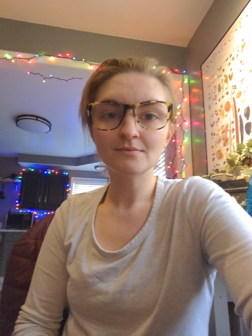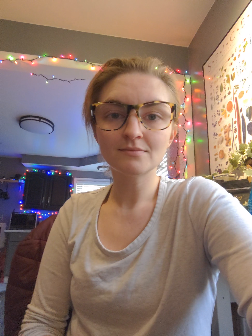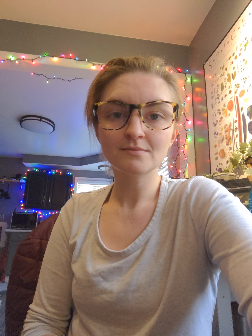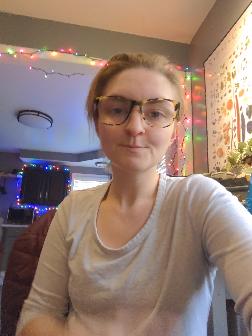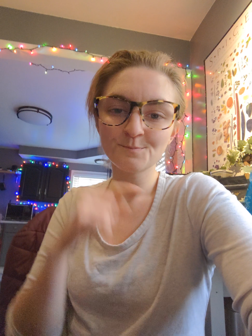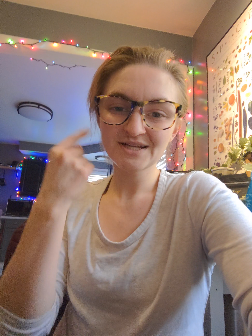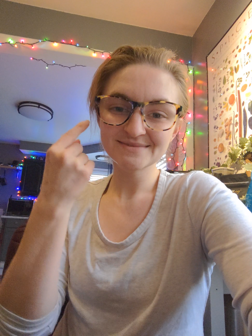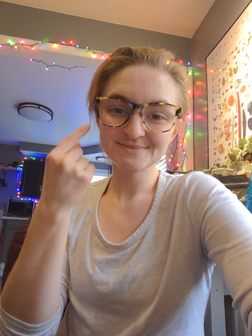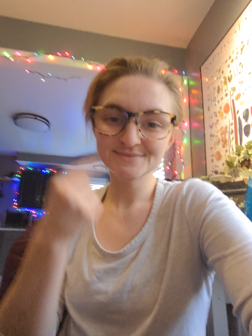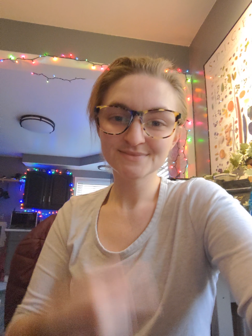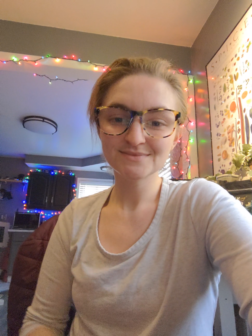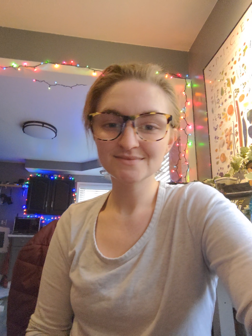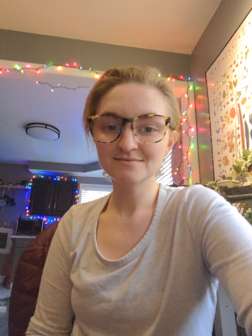smile